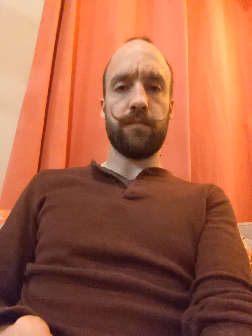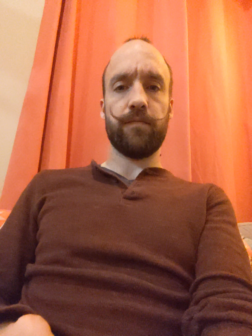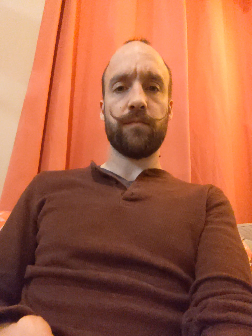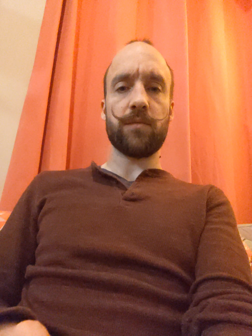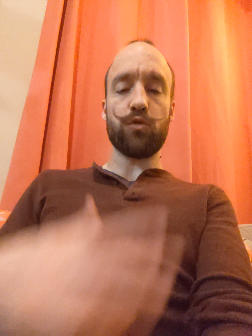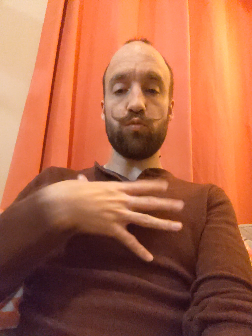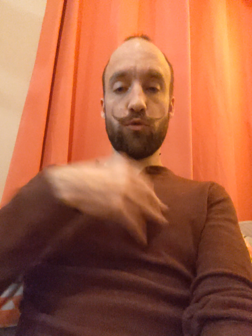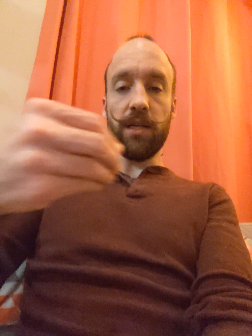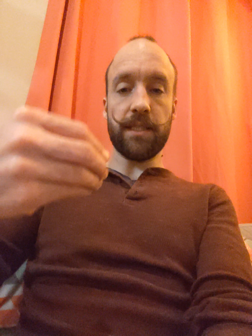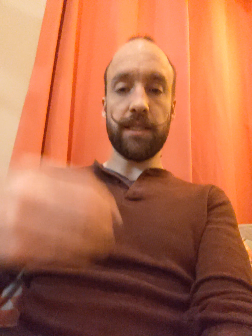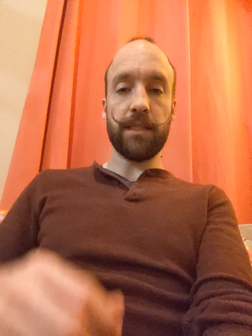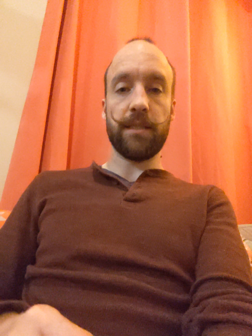white